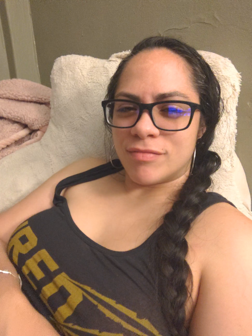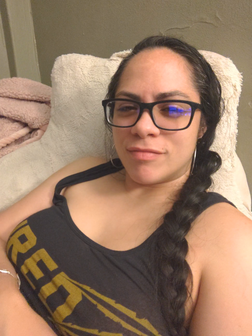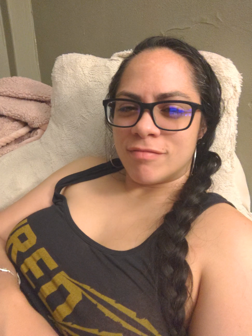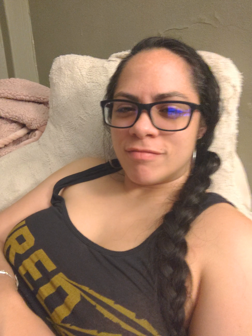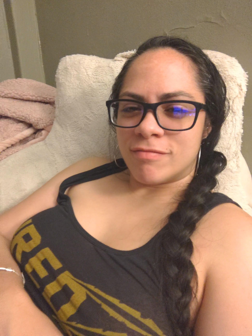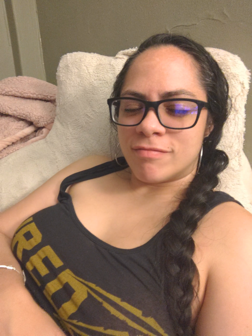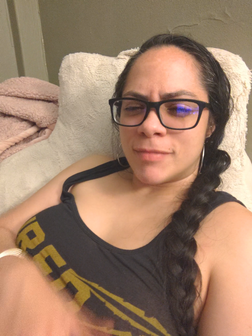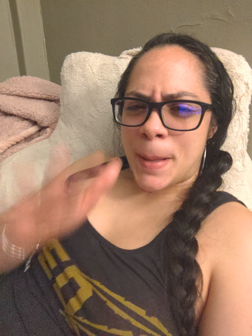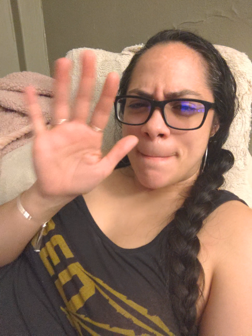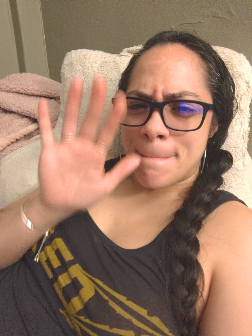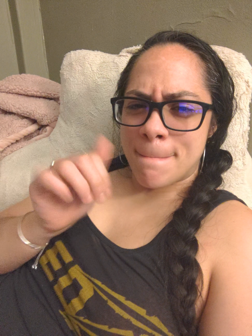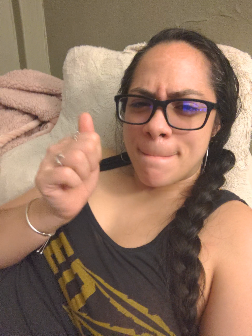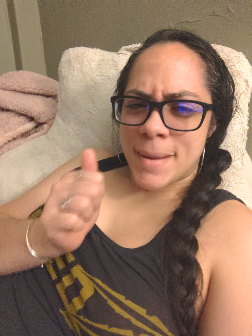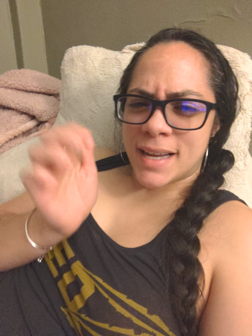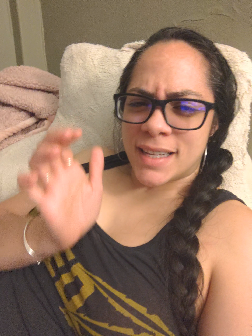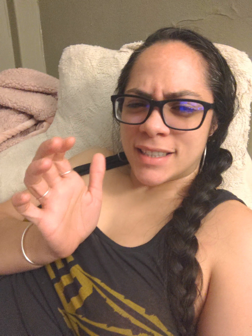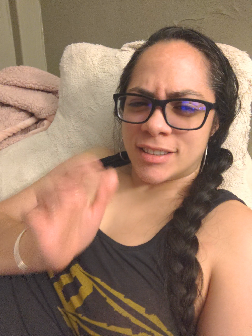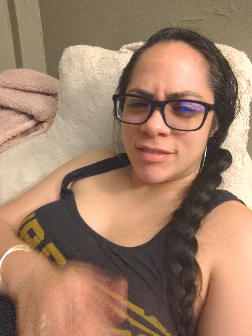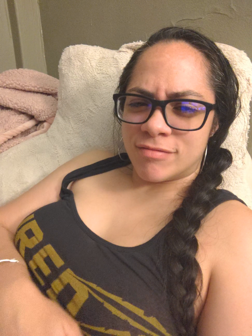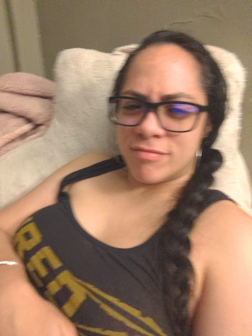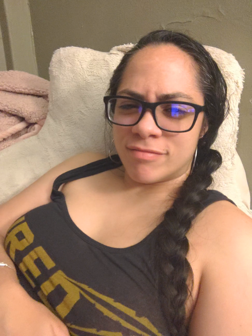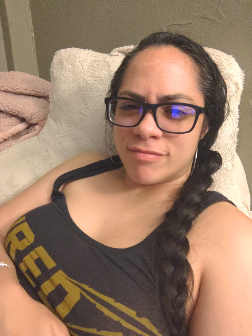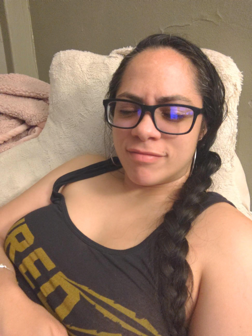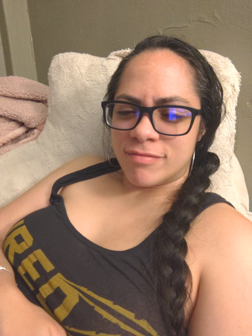mitten